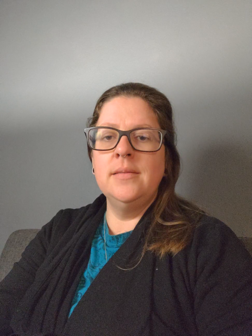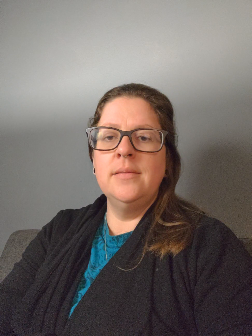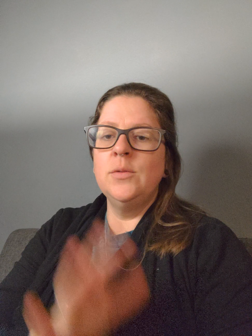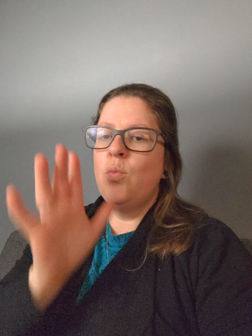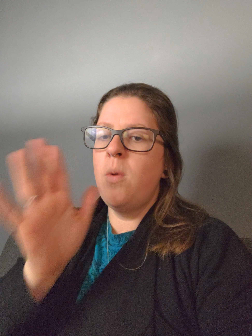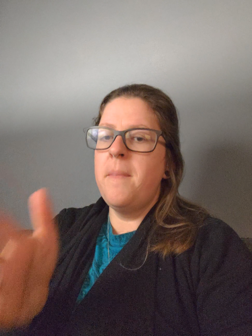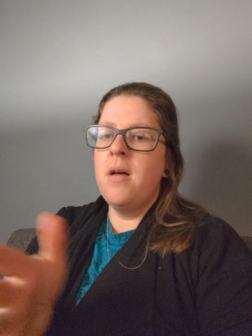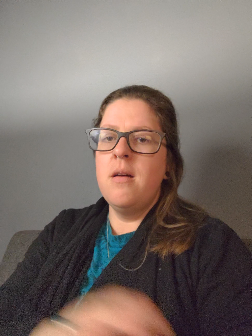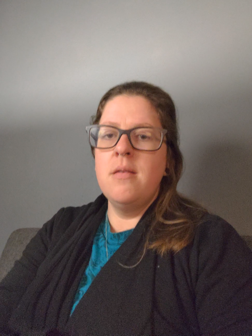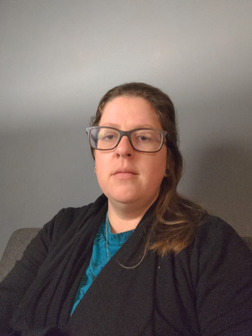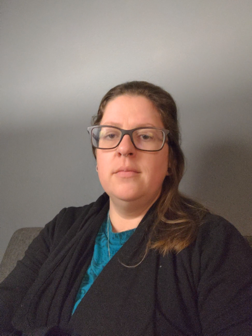grandma